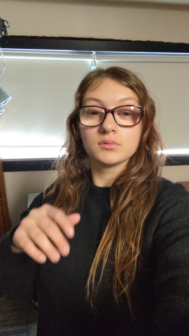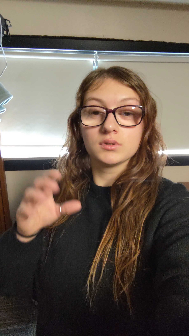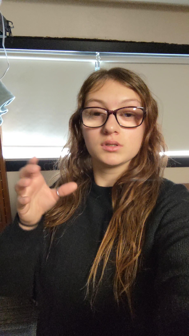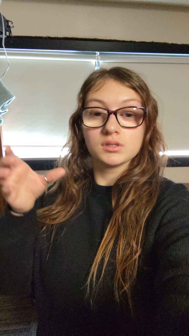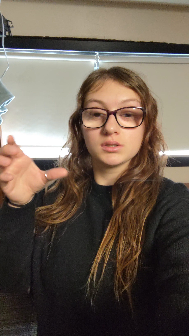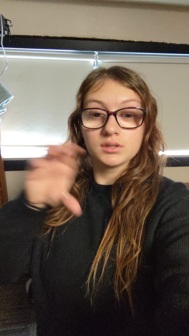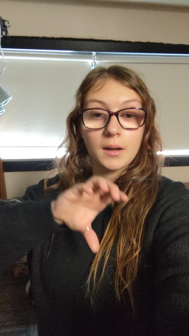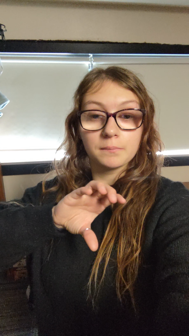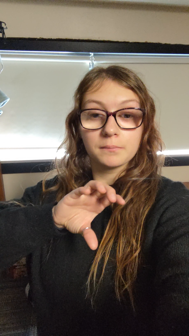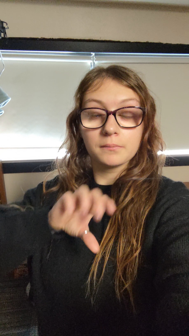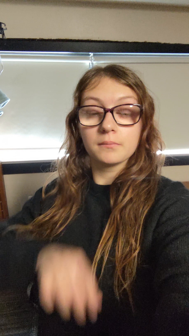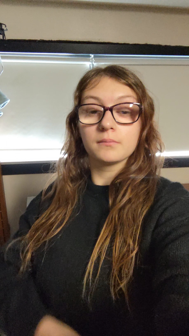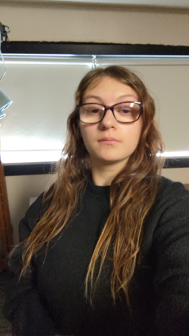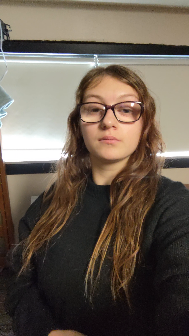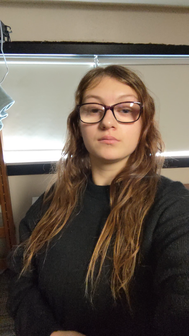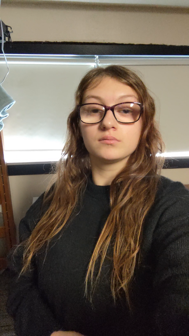dump